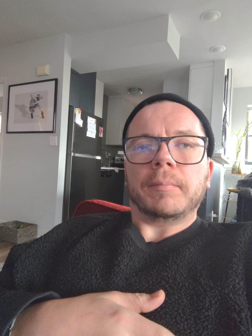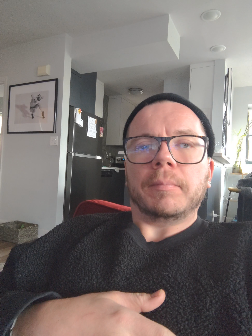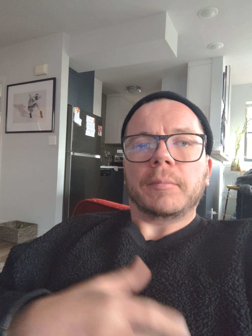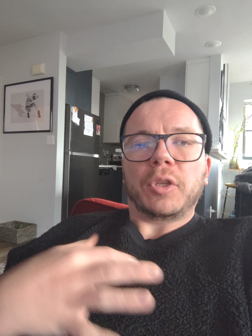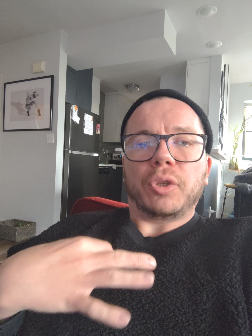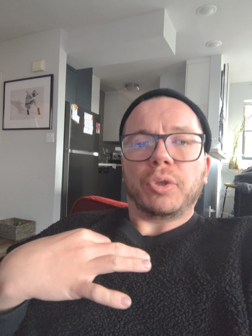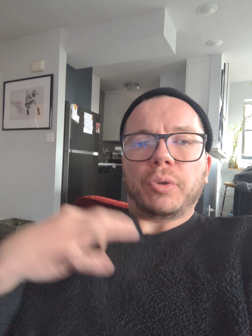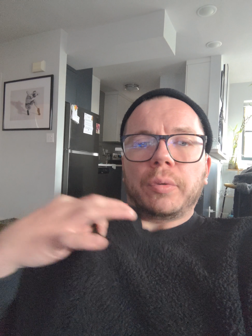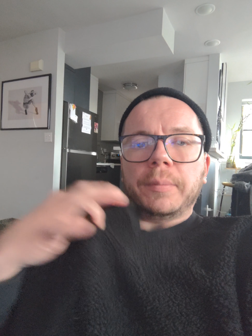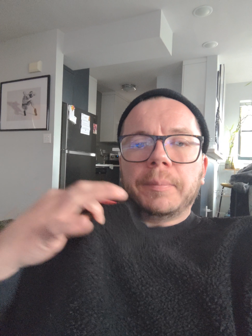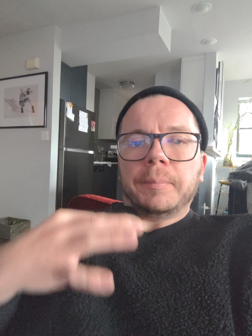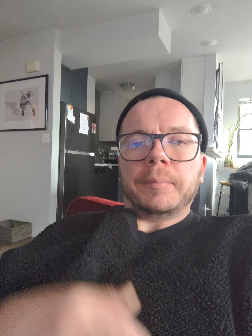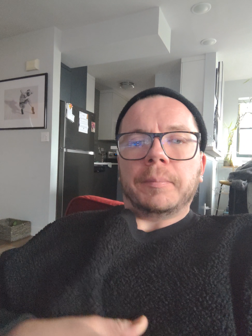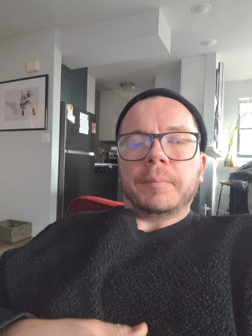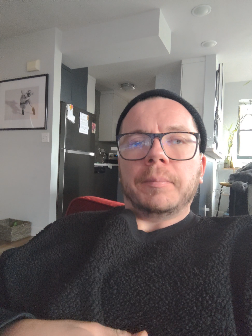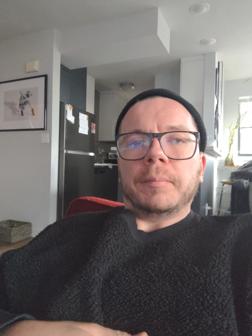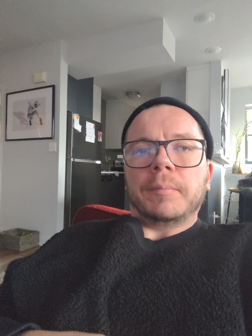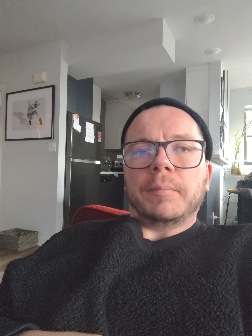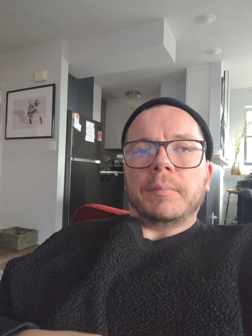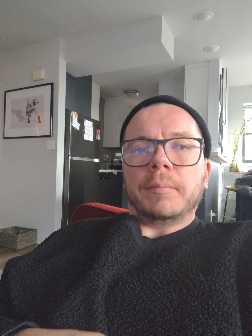shirt